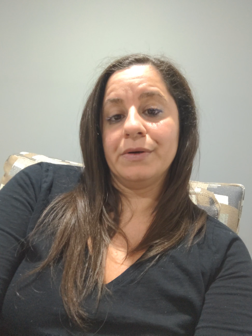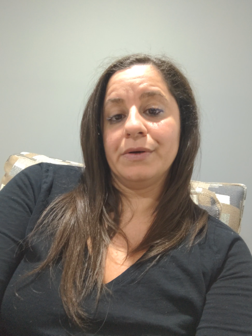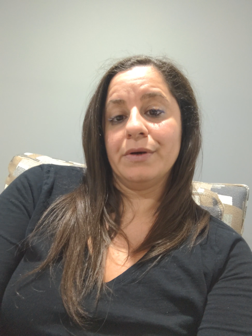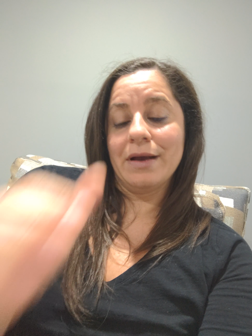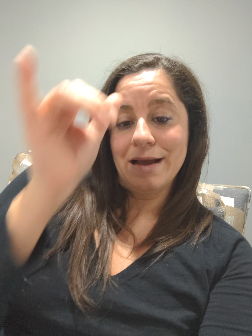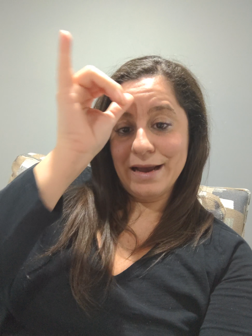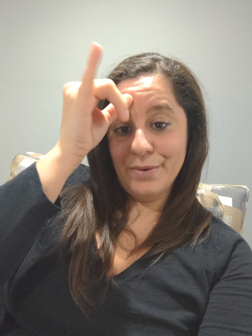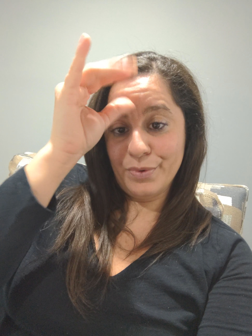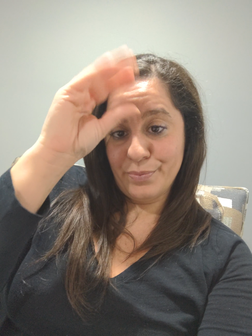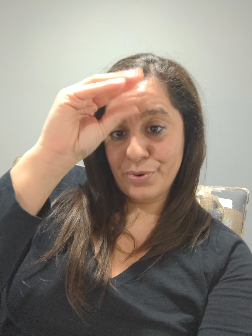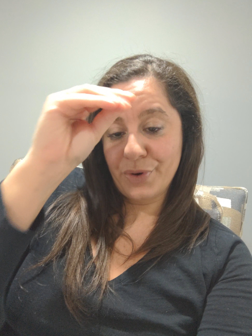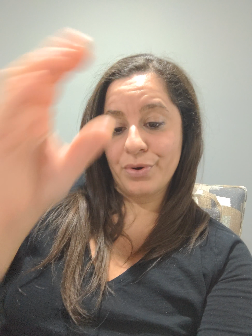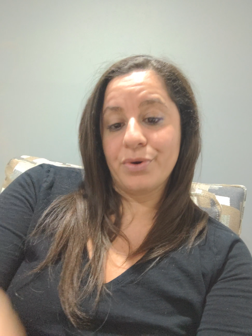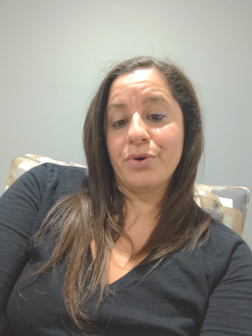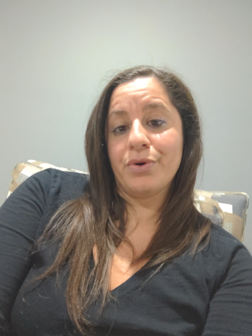cowboy